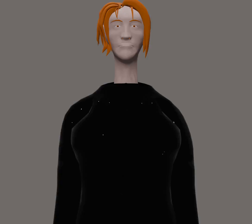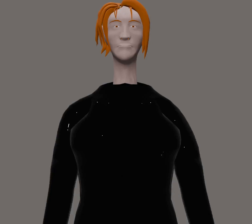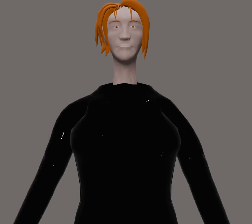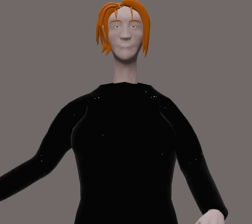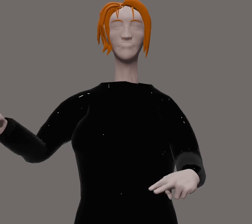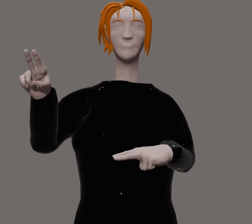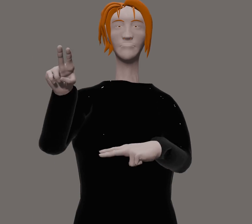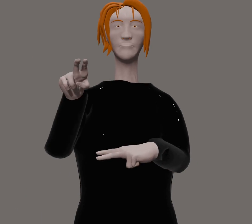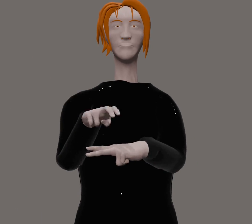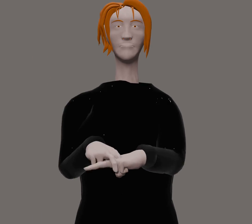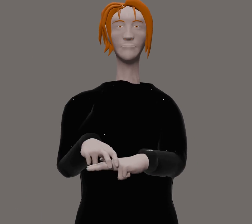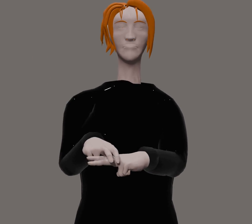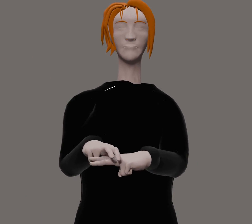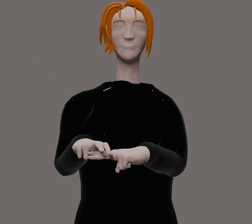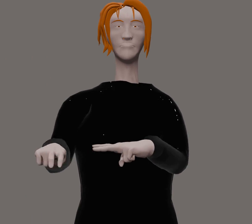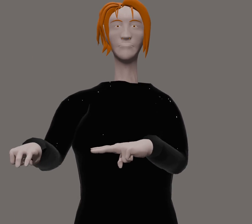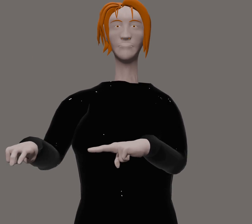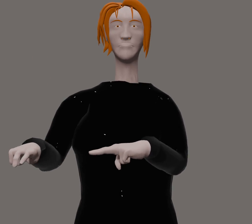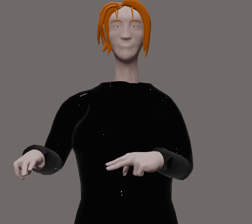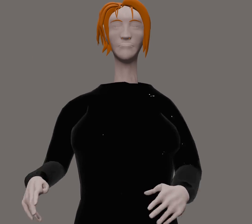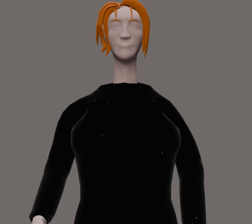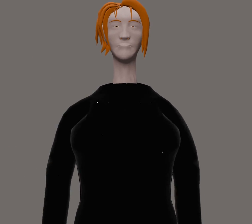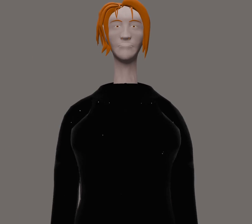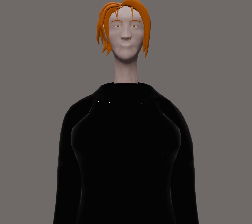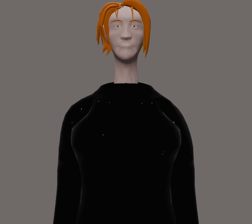Bench